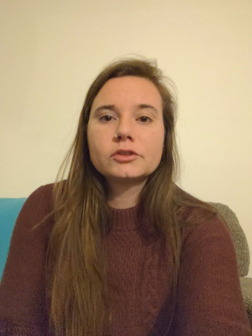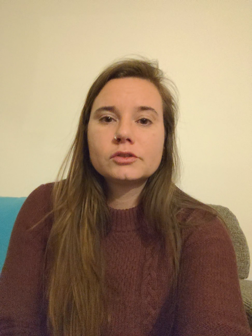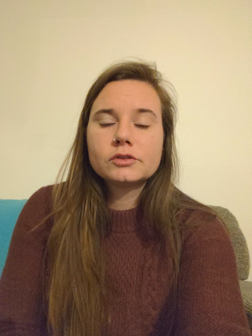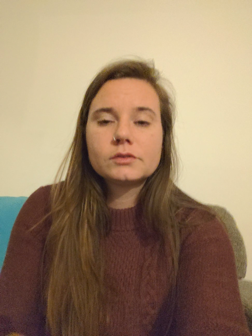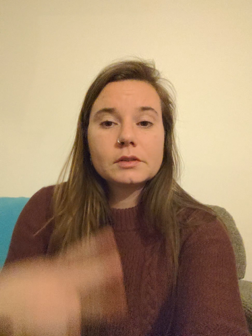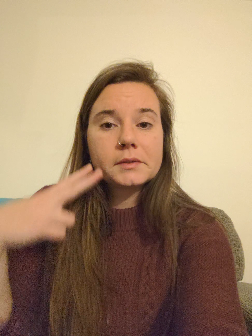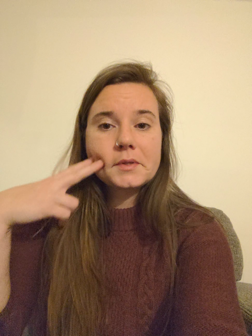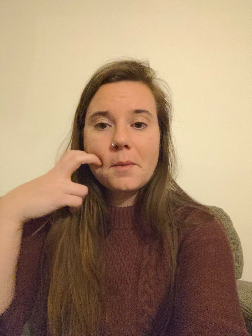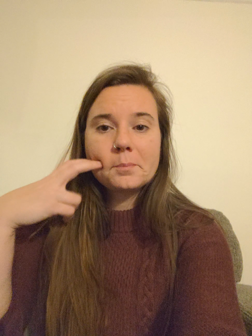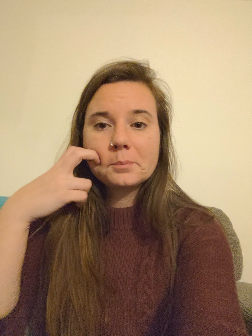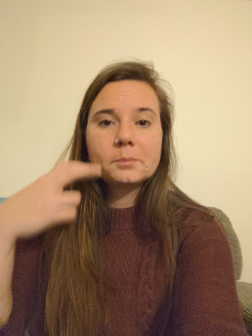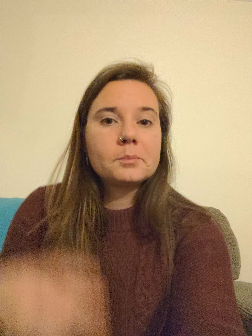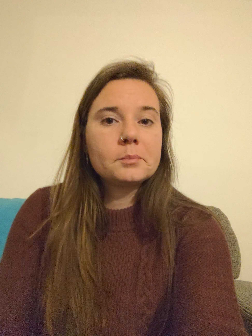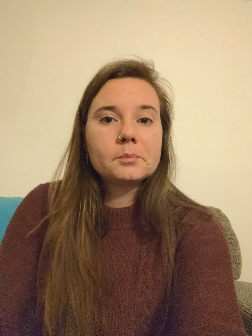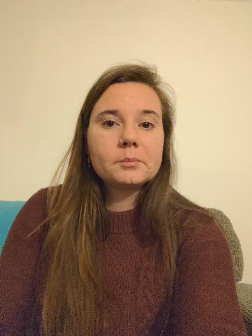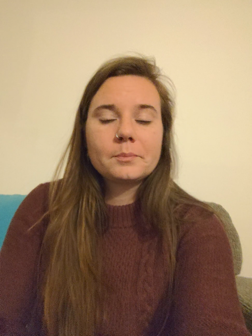gum